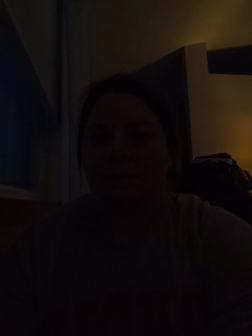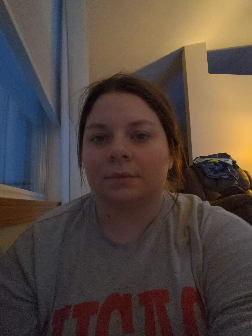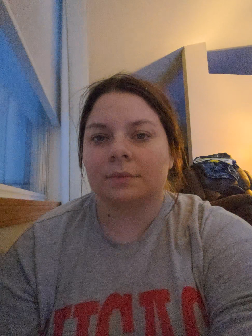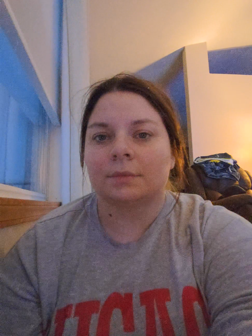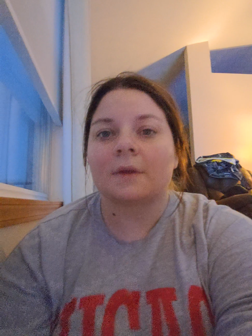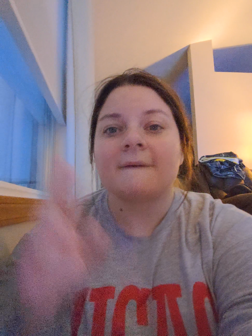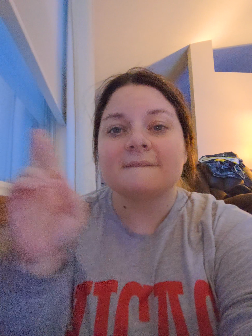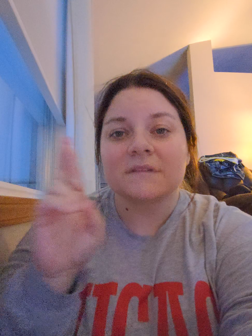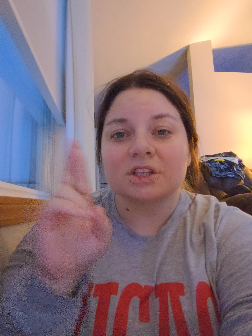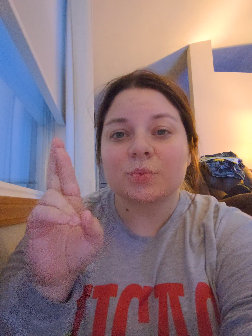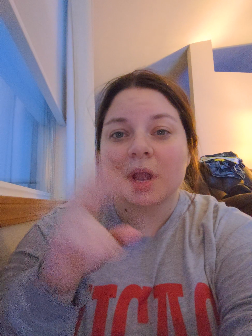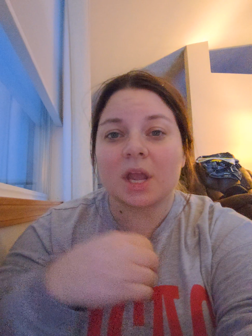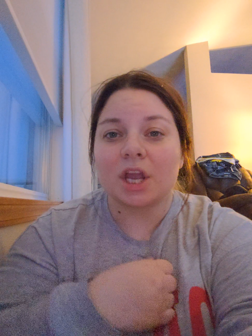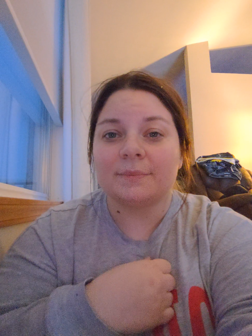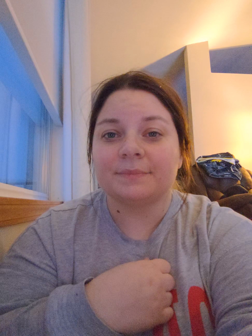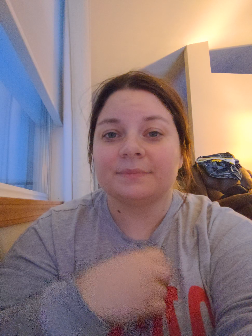refrigerator